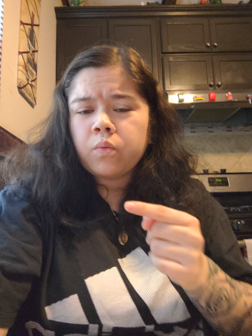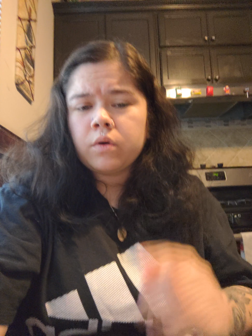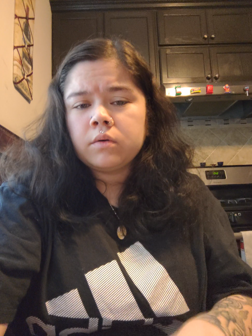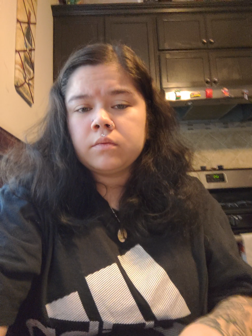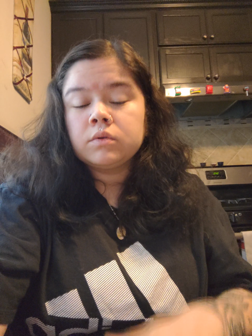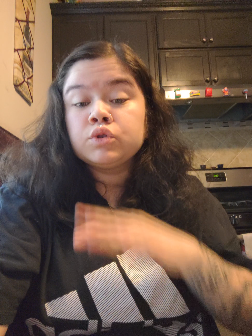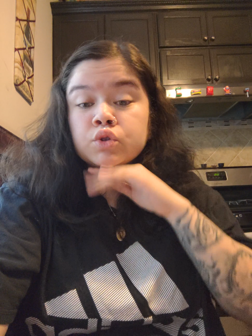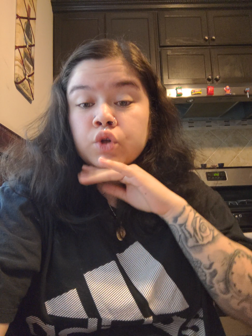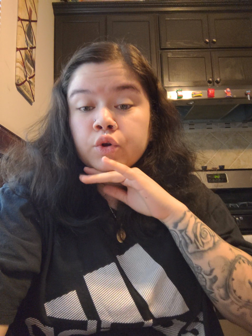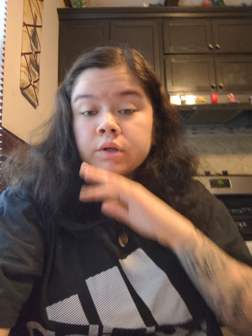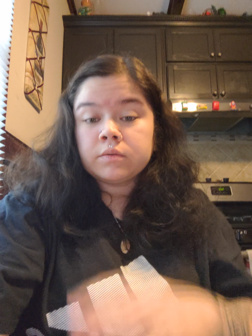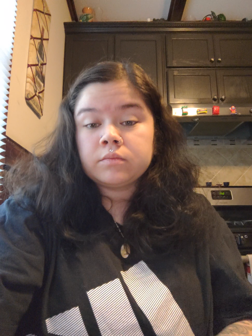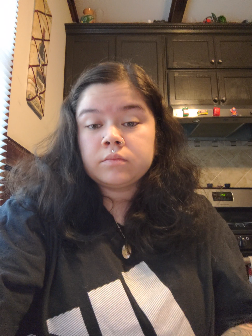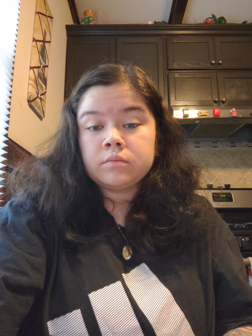dirty